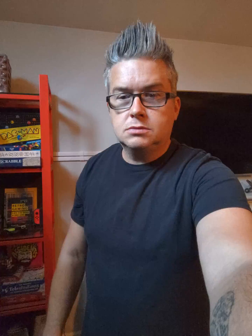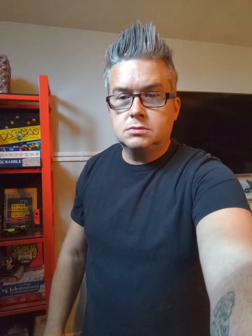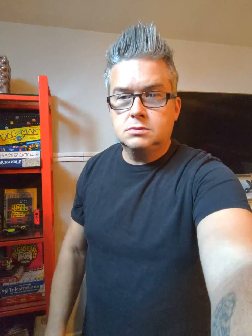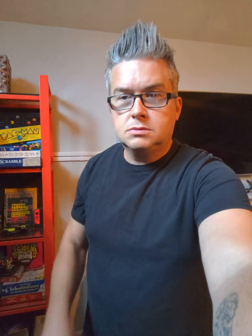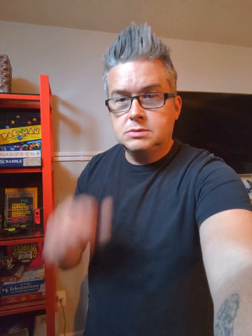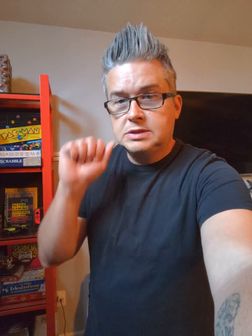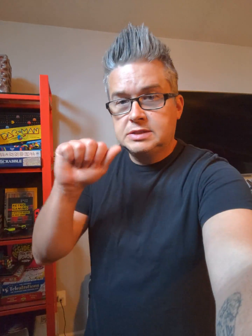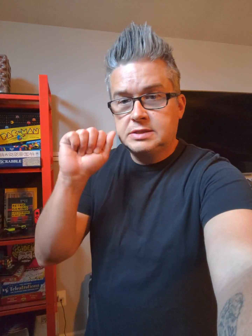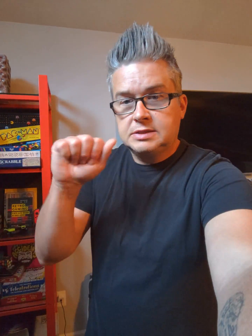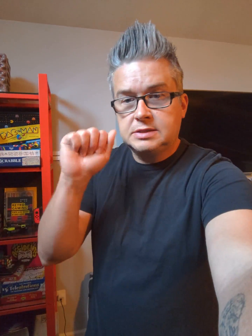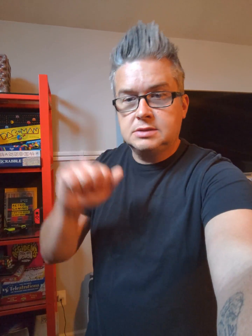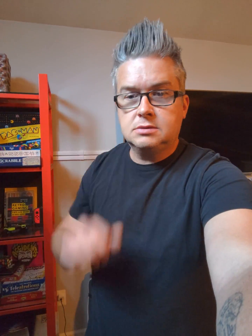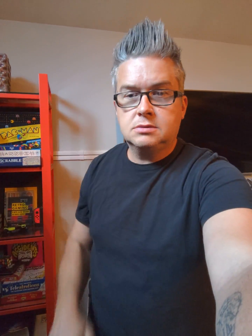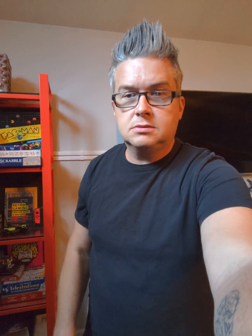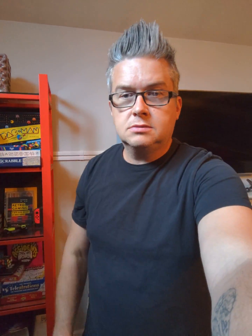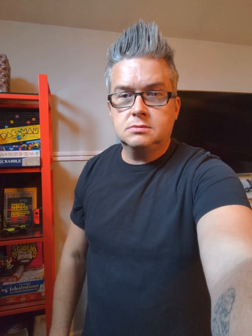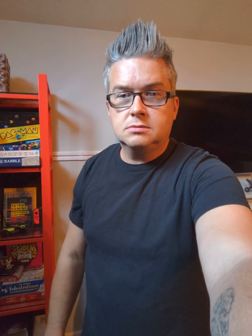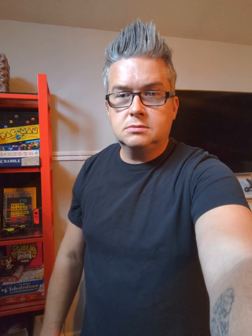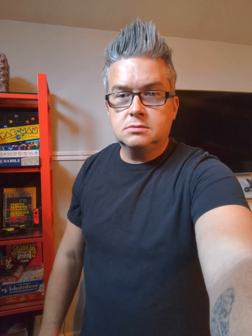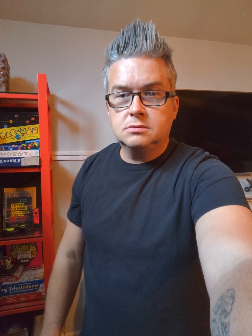knock